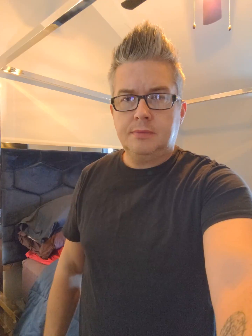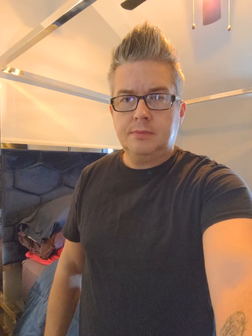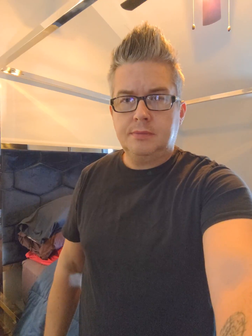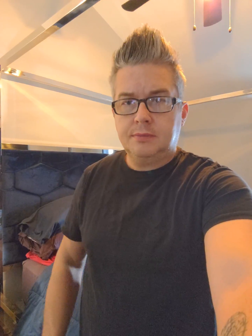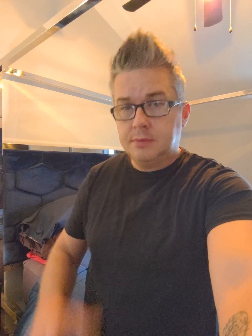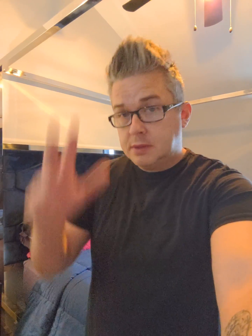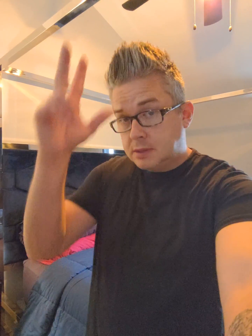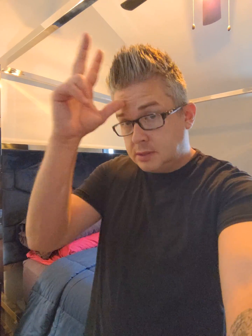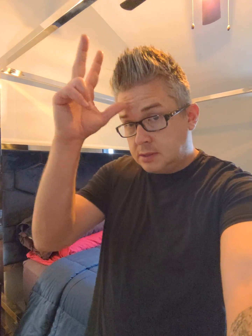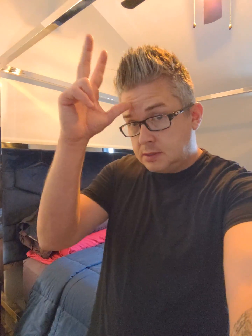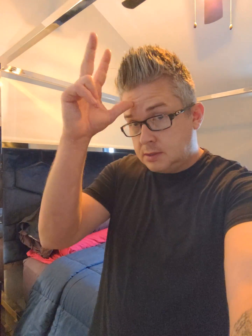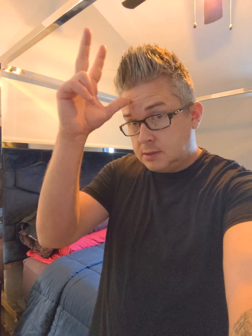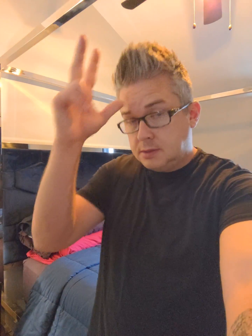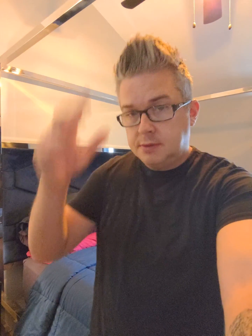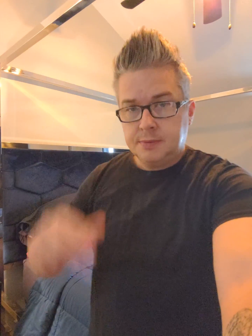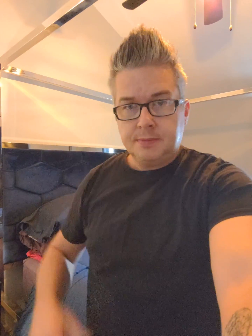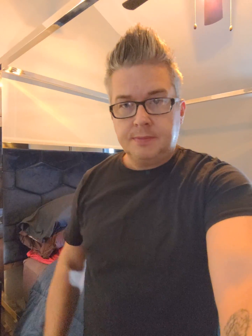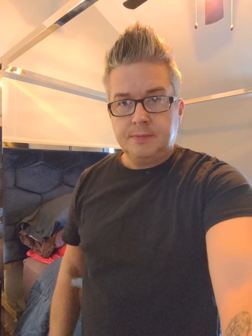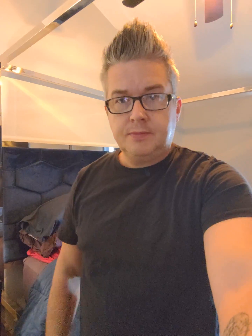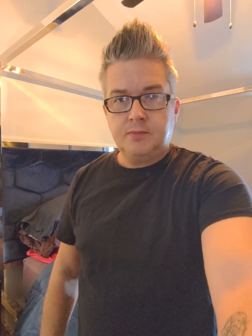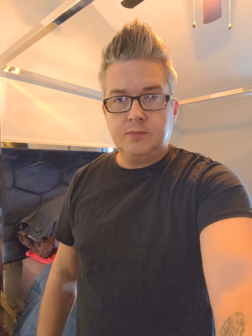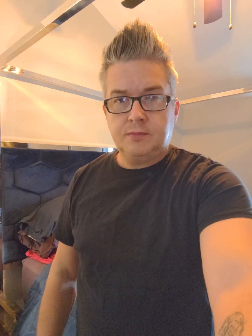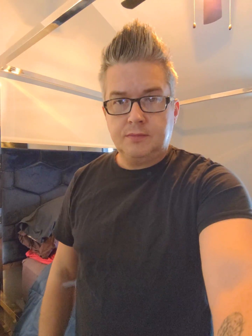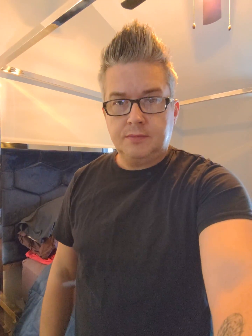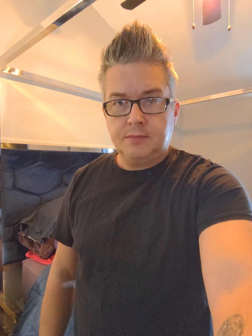rooster